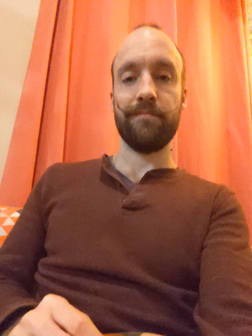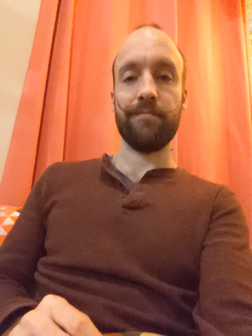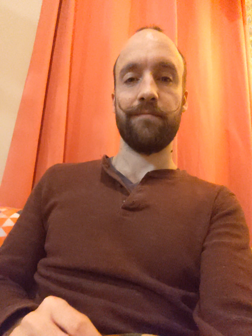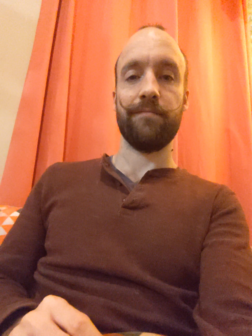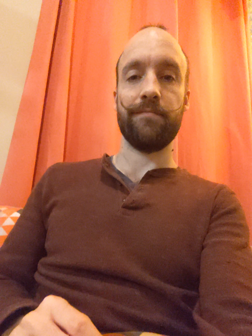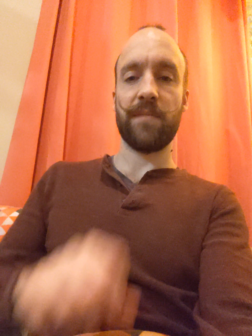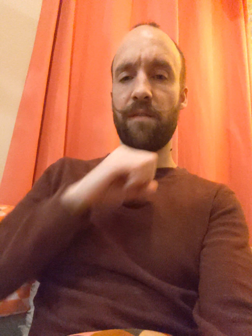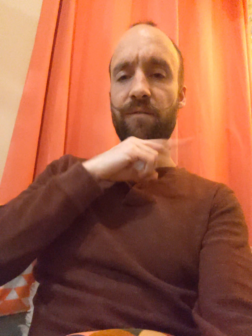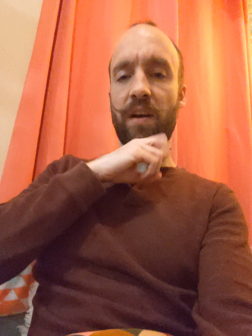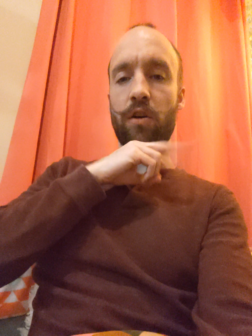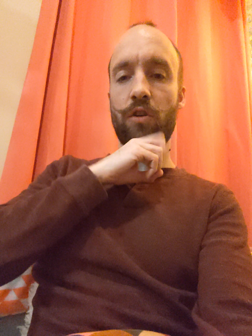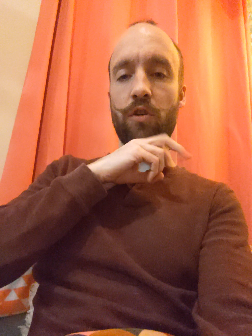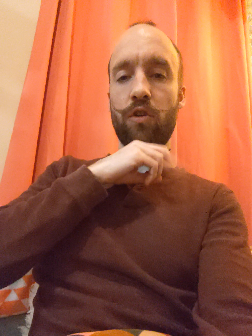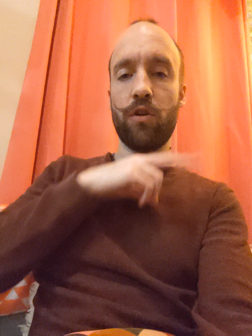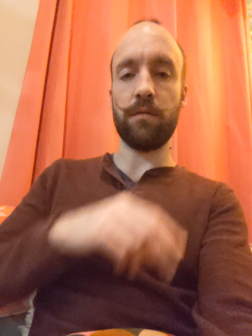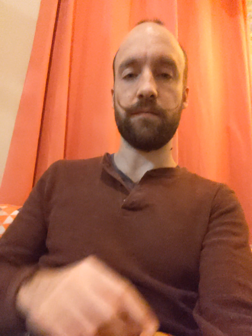frog